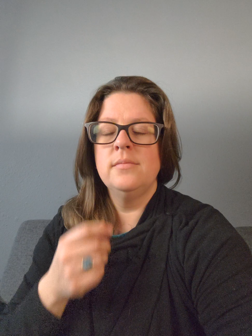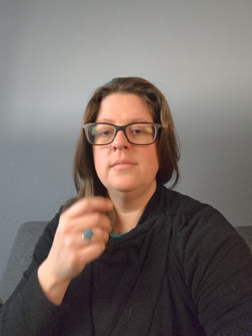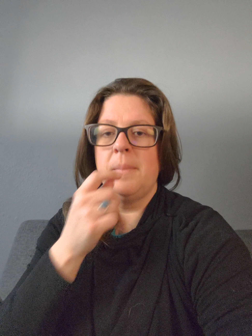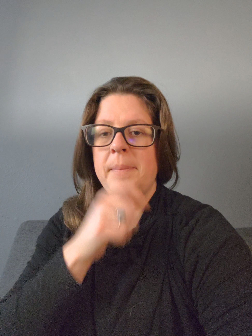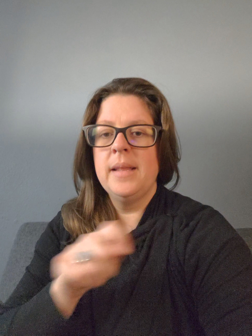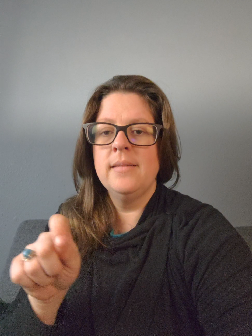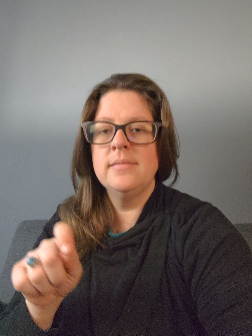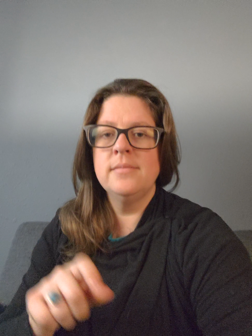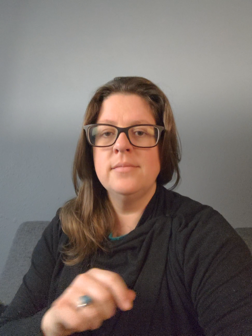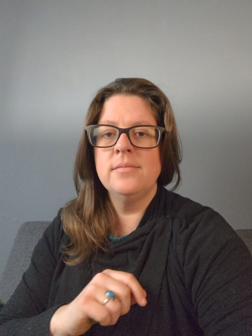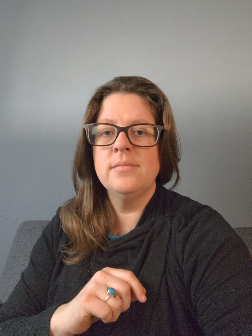pen